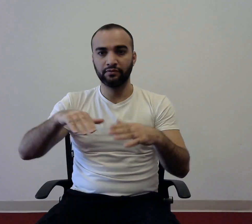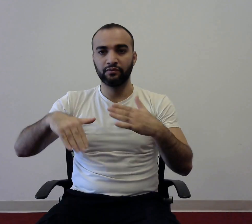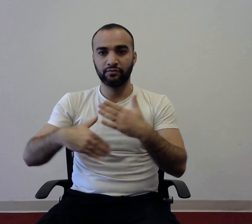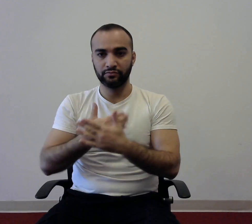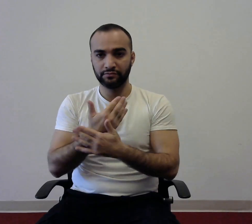yeni